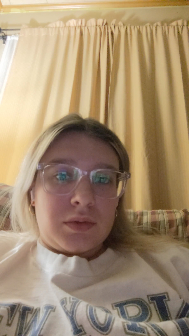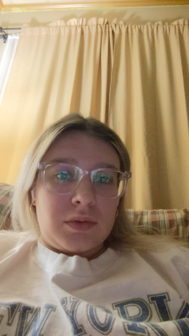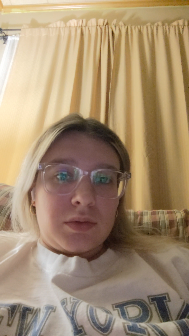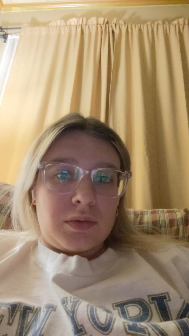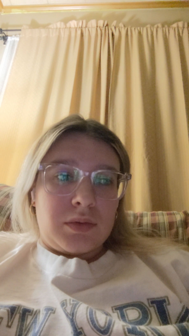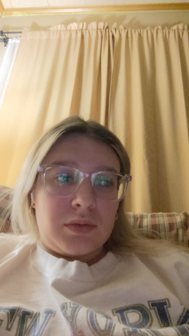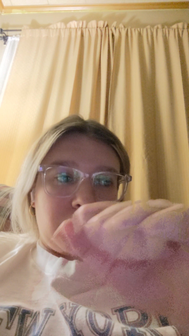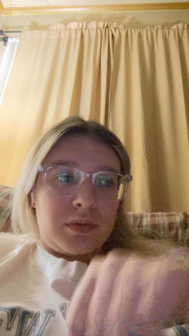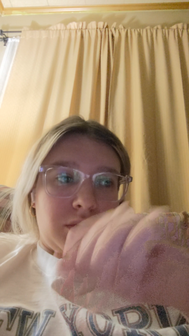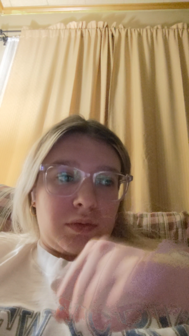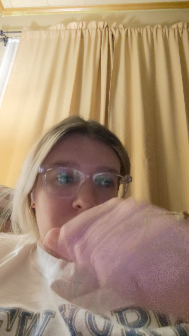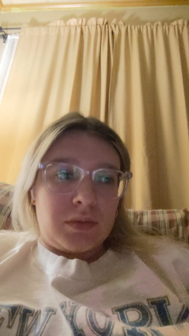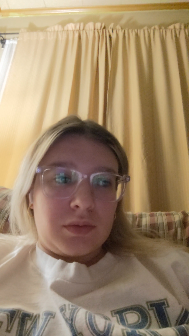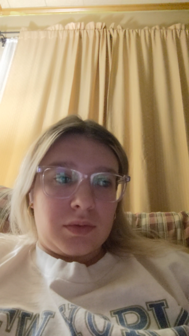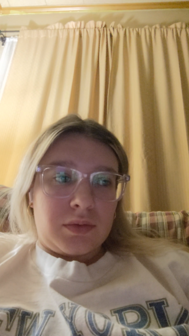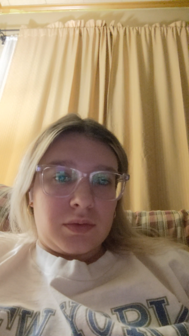bicycle